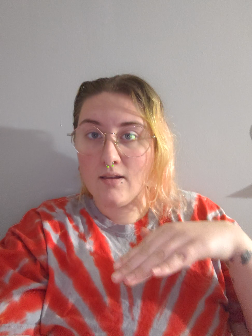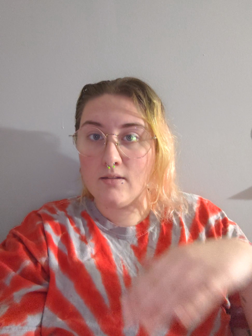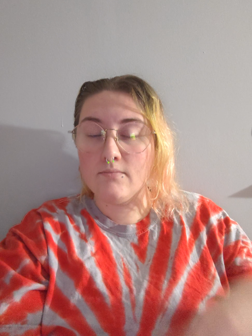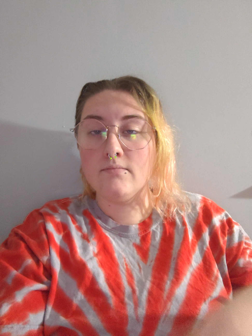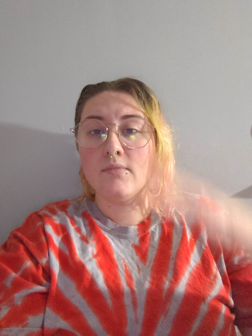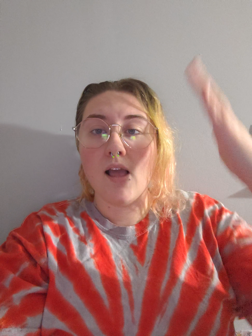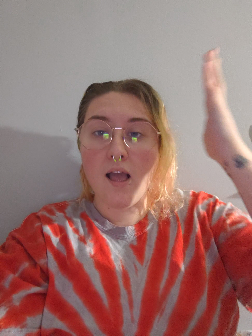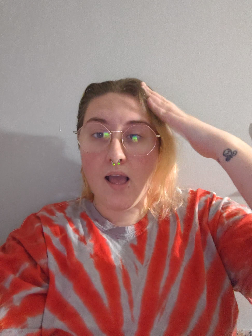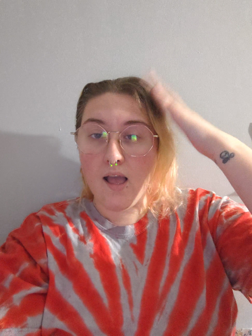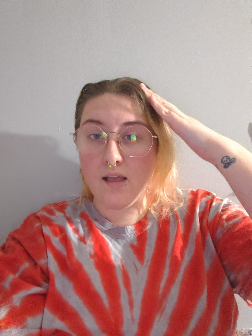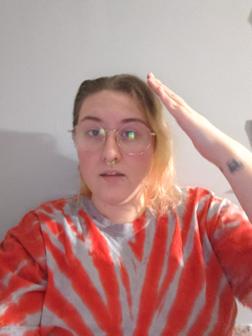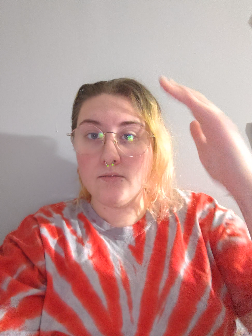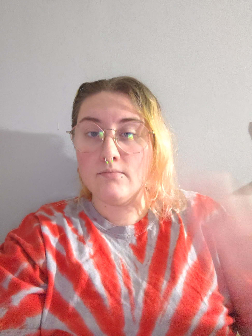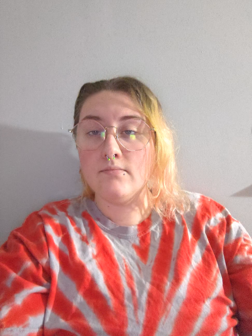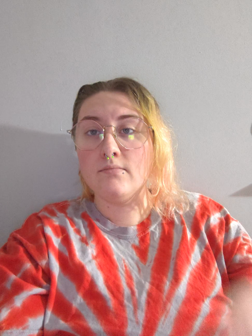hat